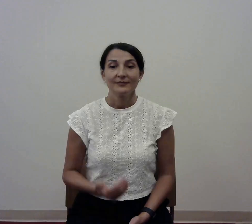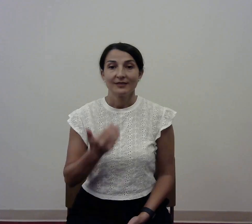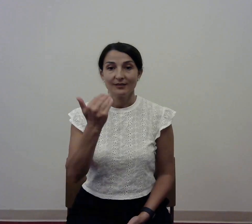siz